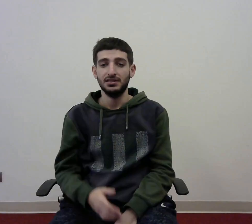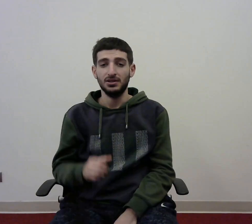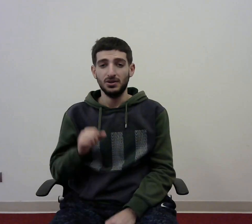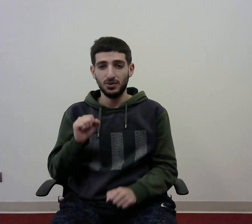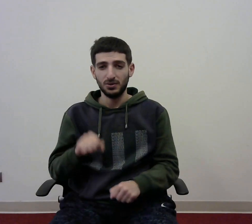olar